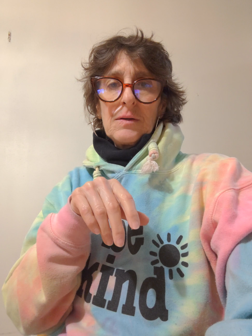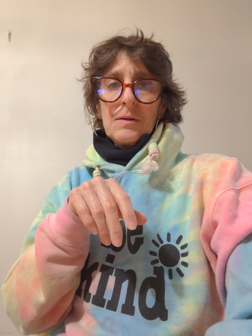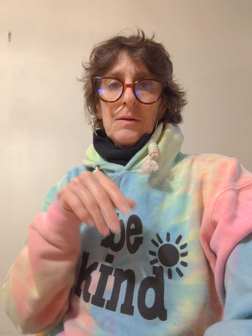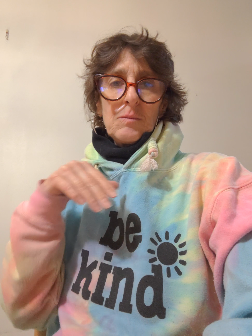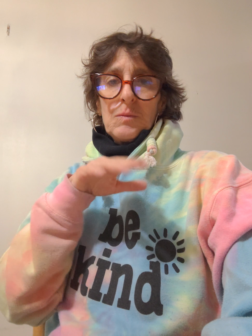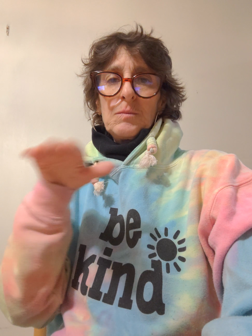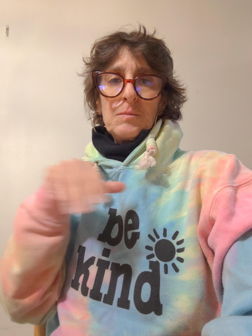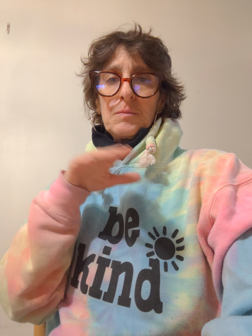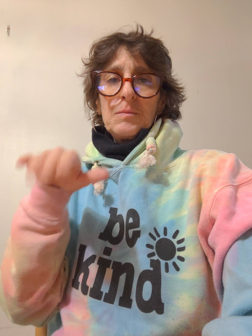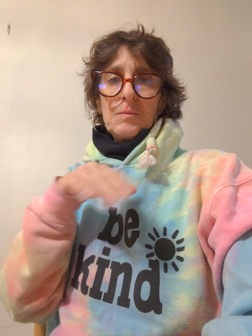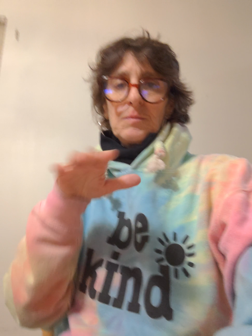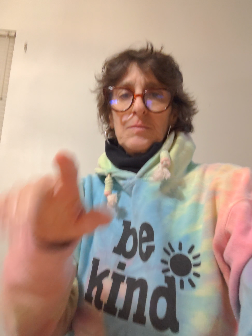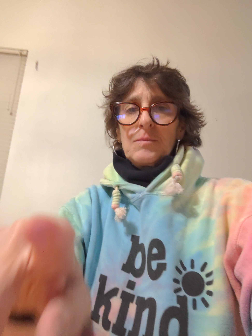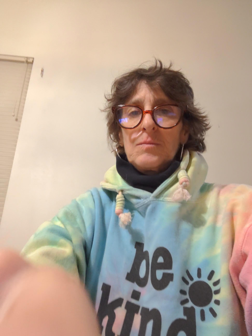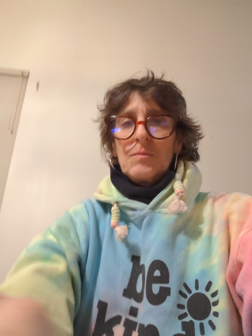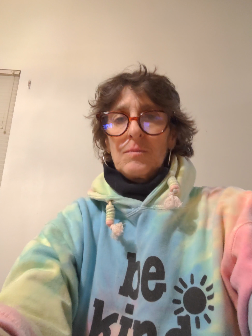pool